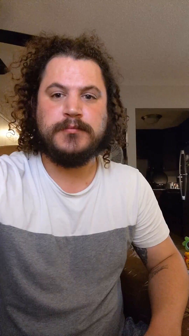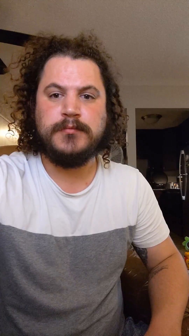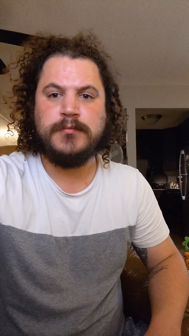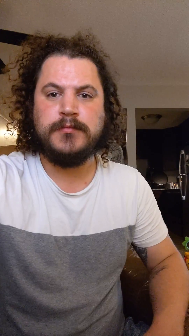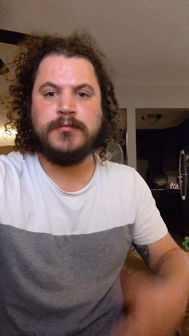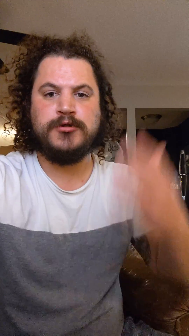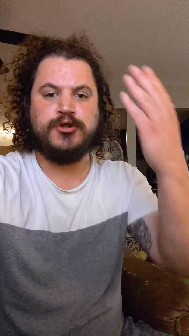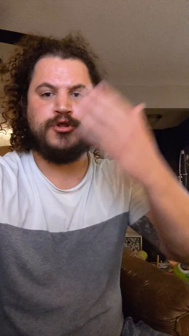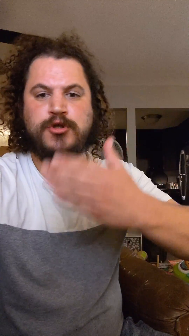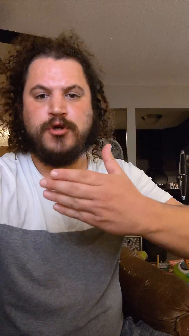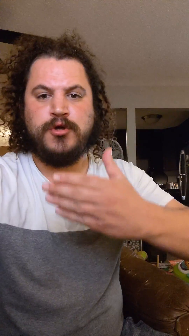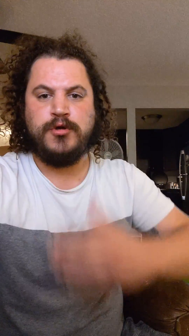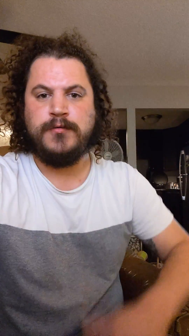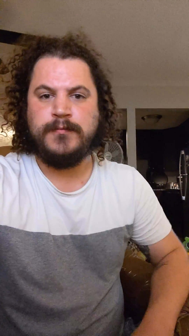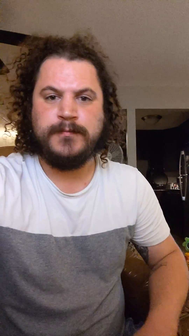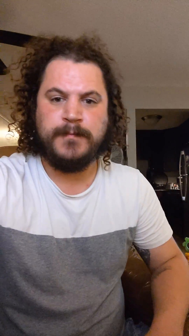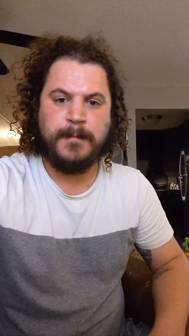dark